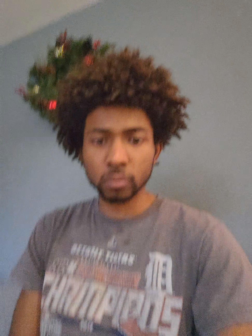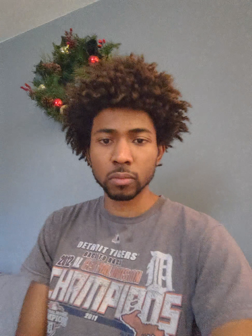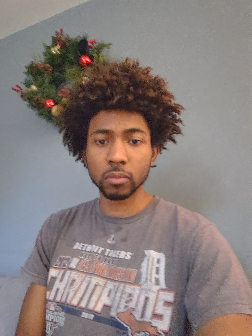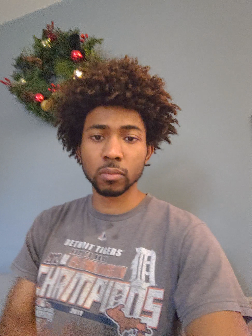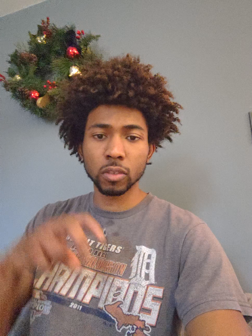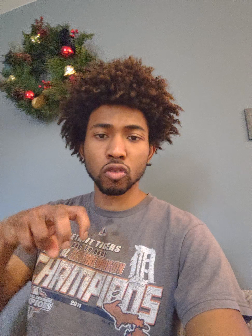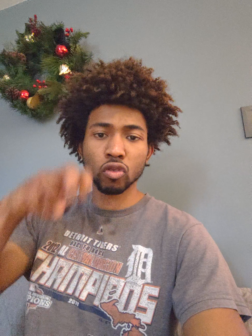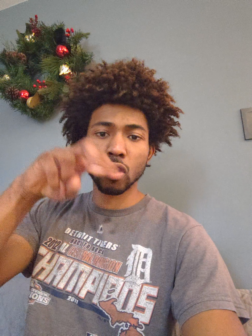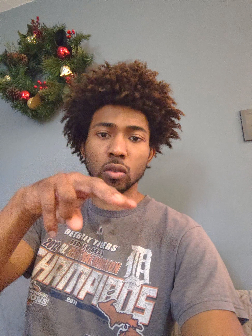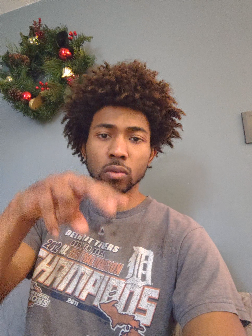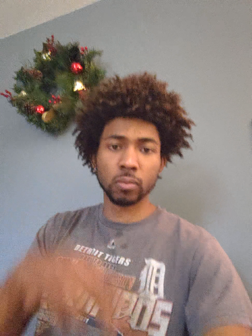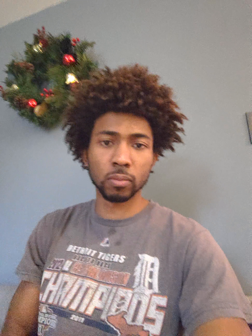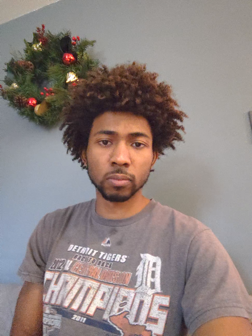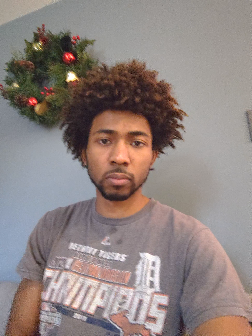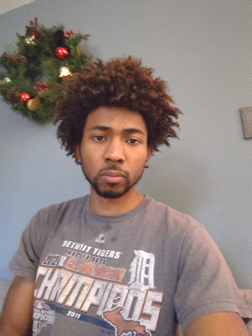jump